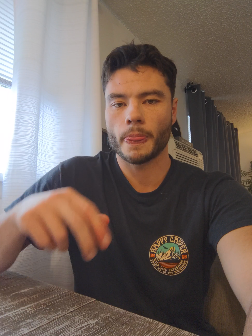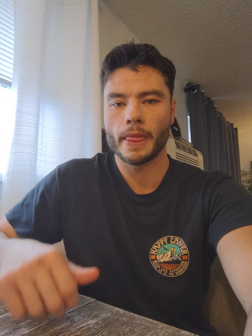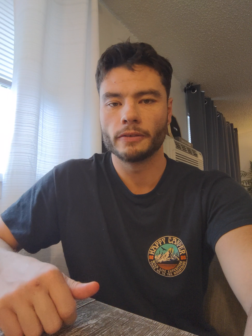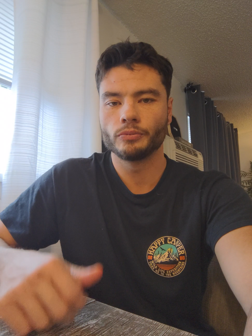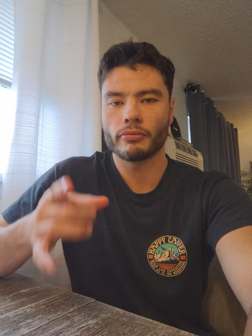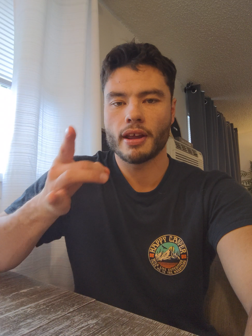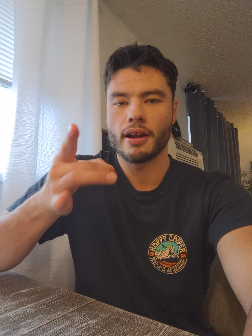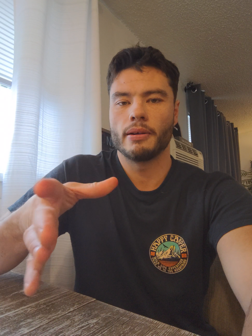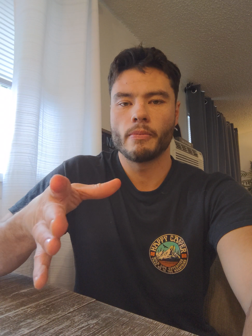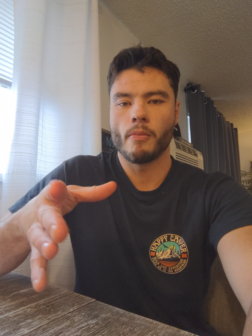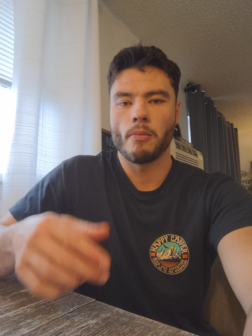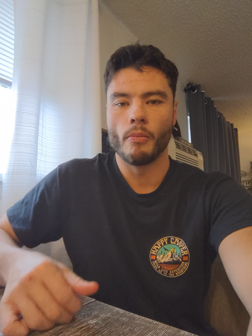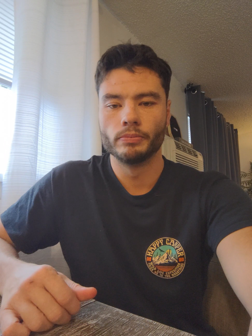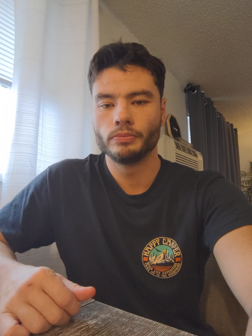hate